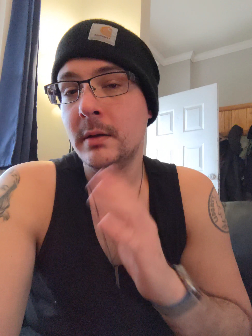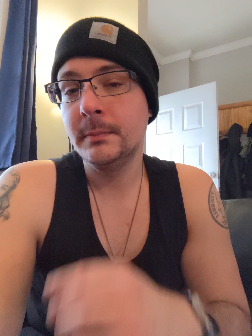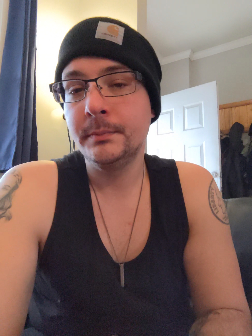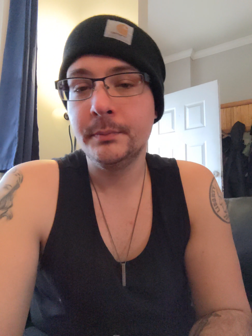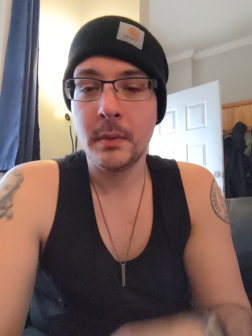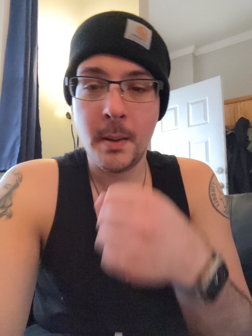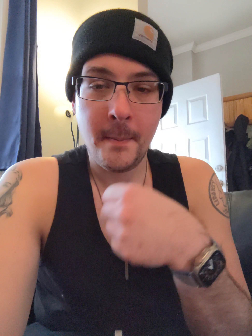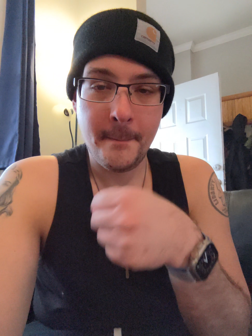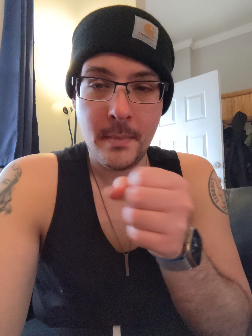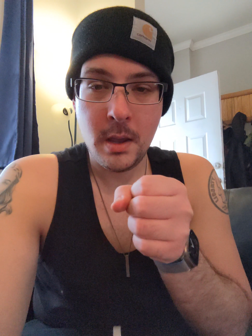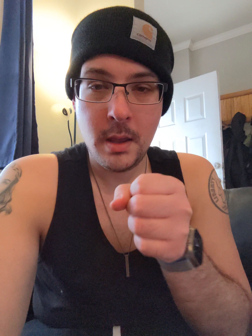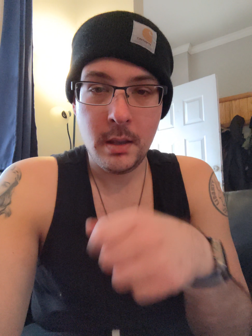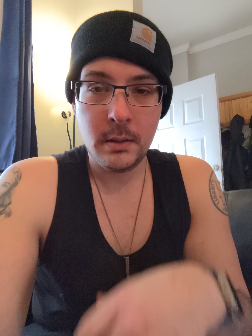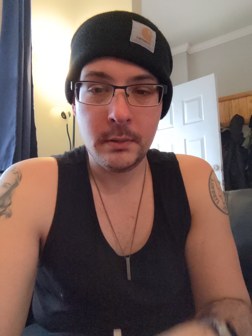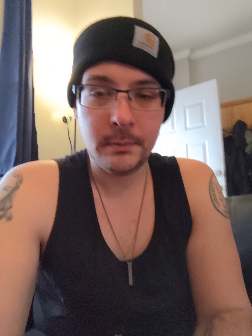make